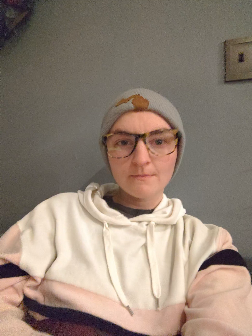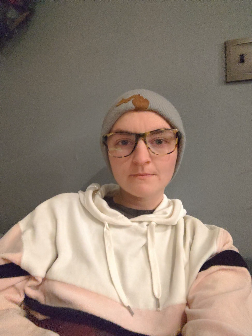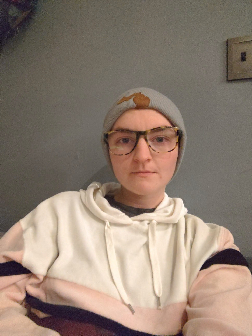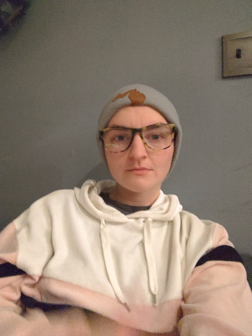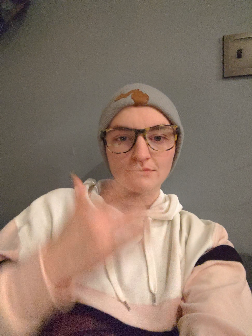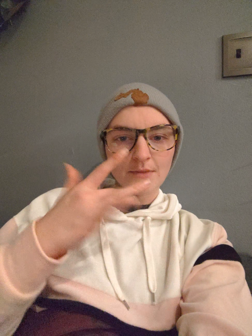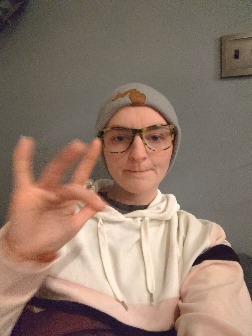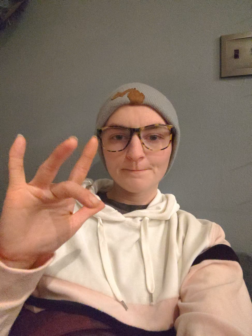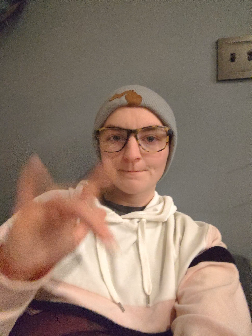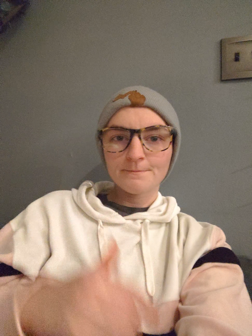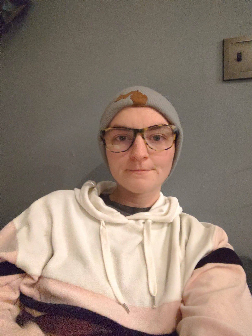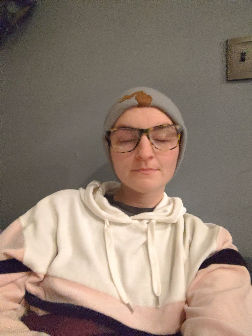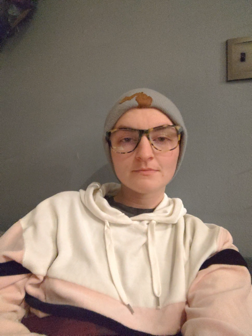empty